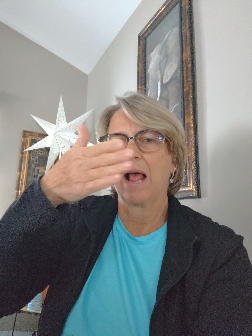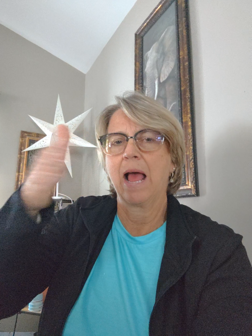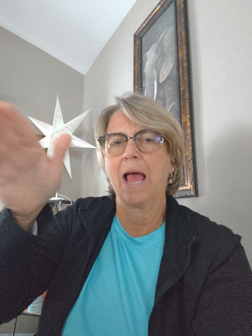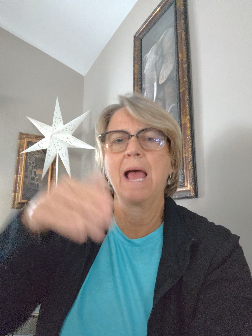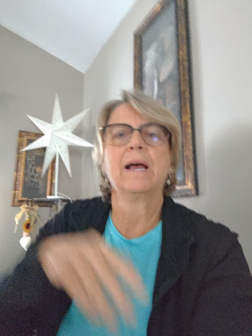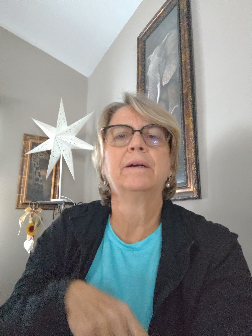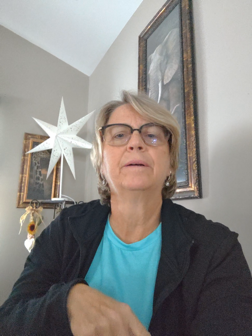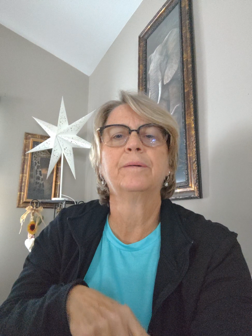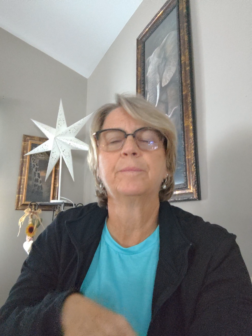flag